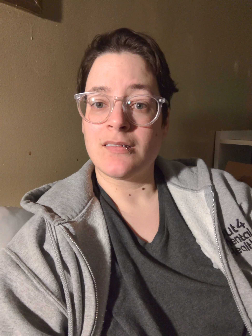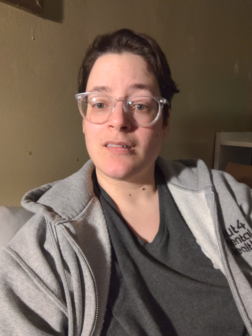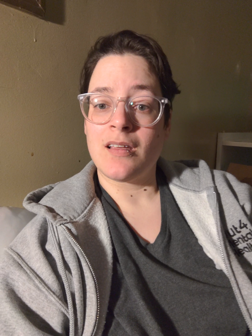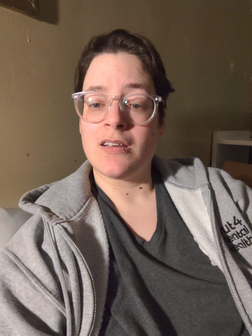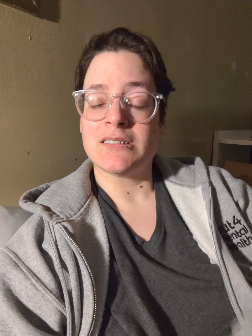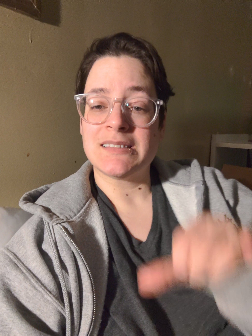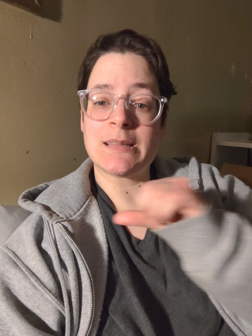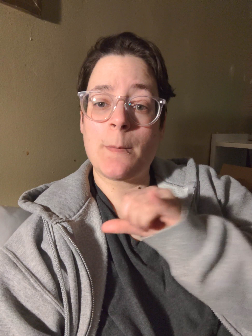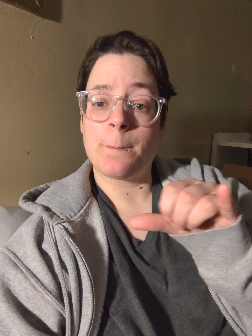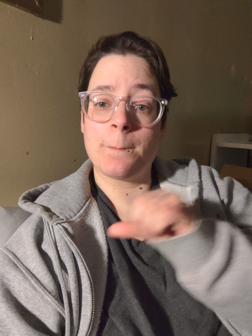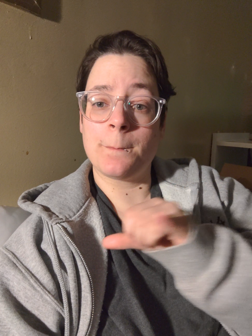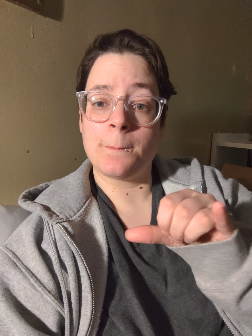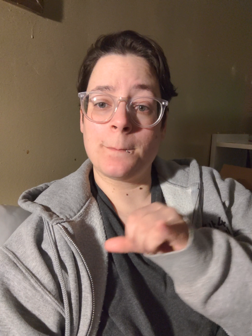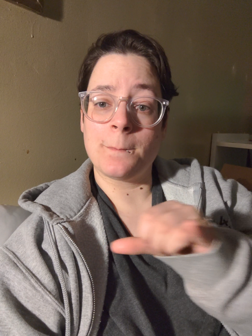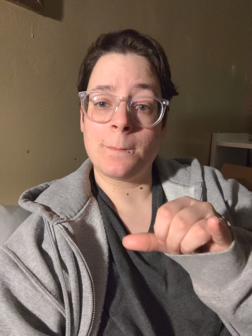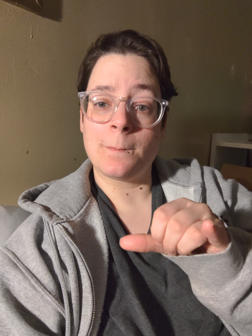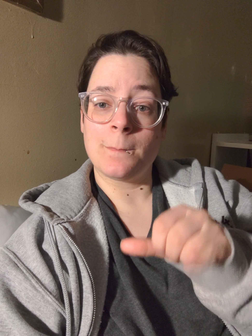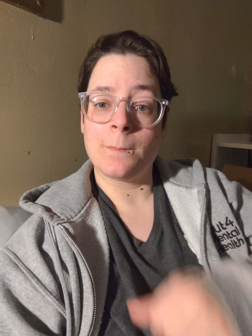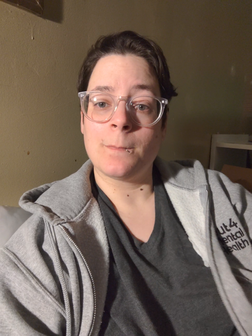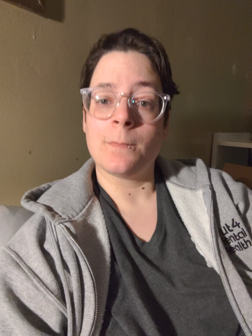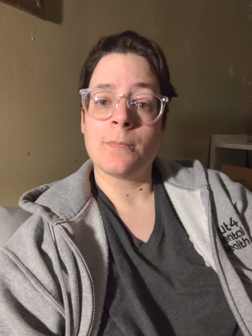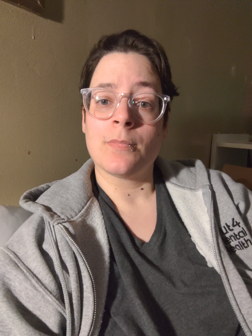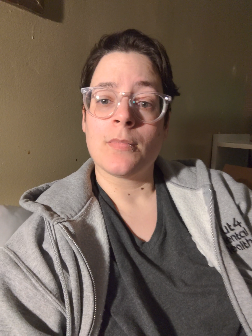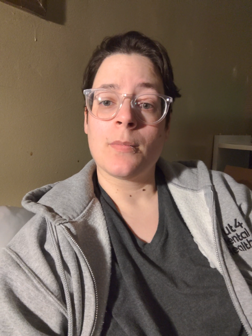same